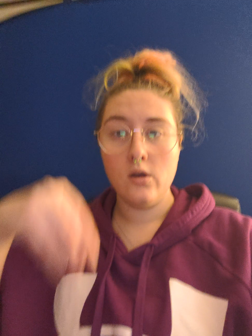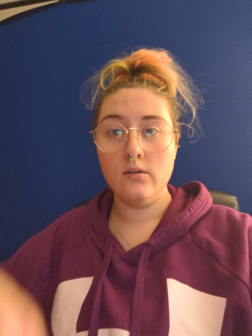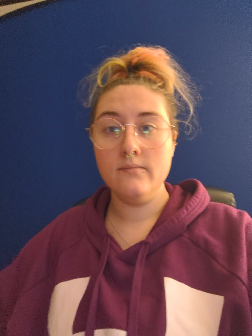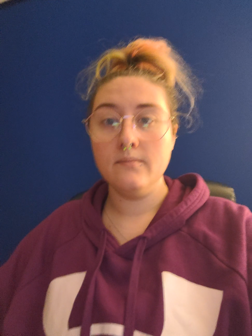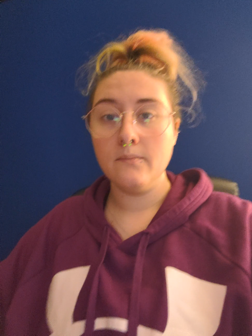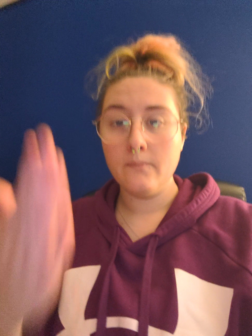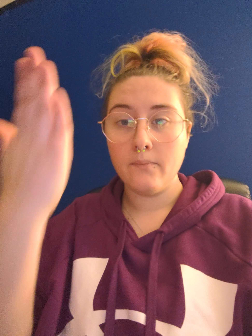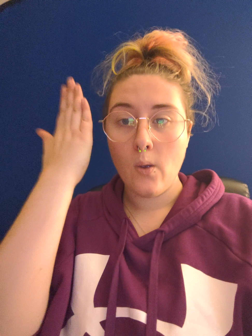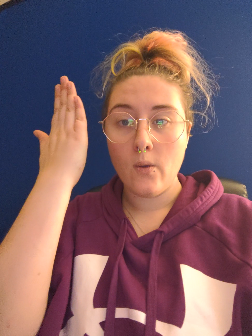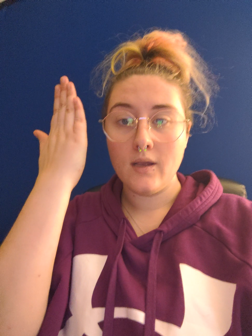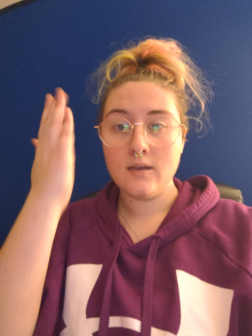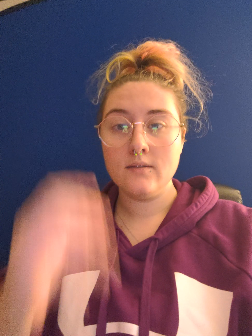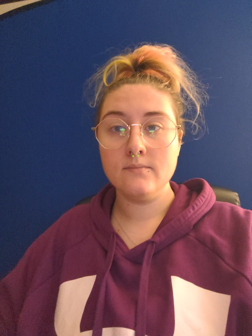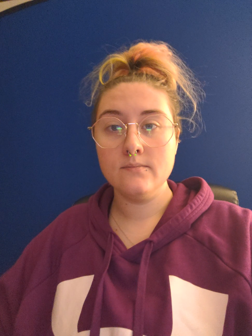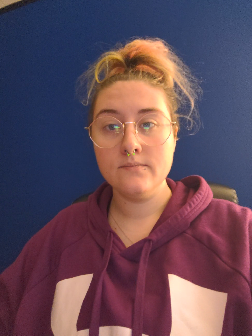morning